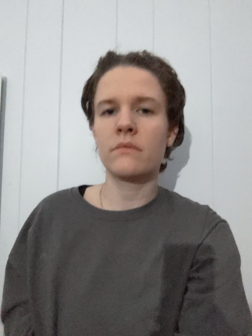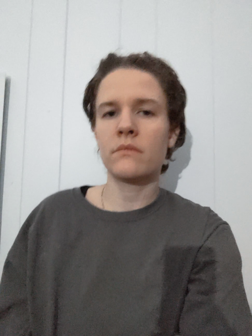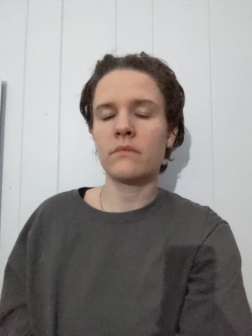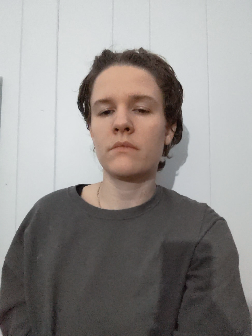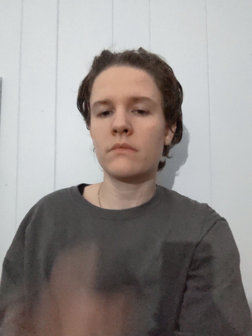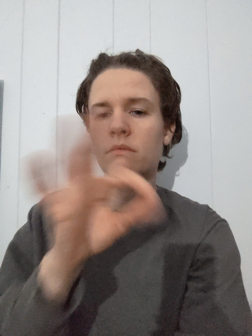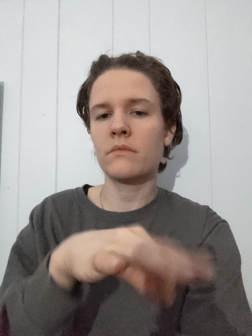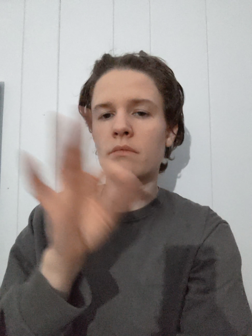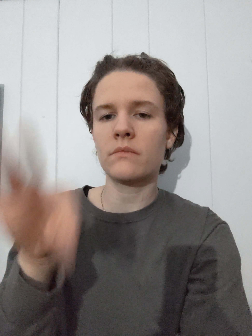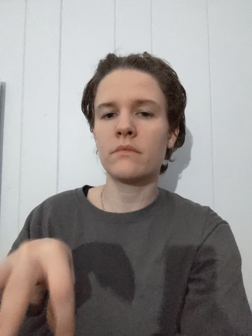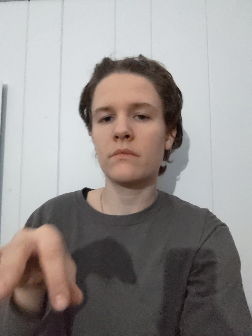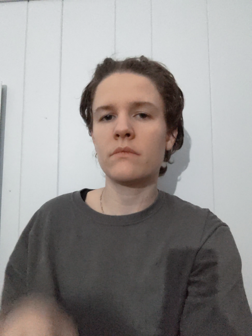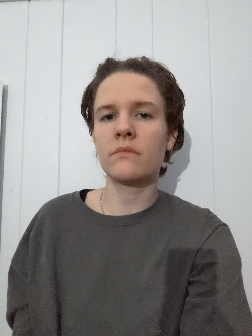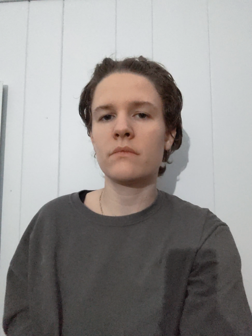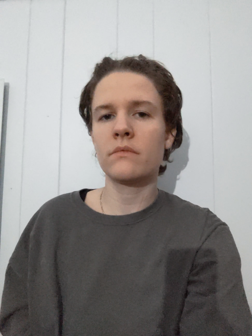french fries